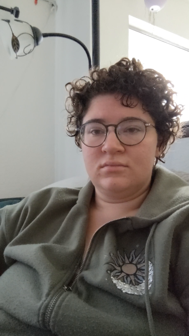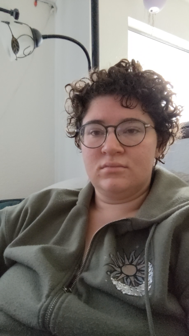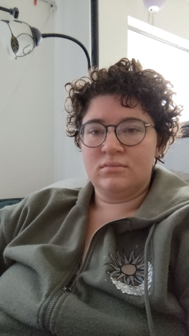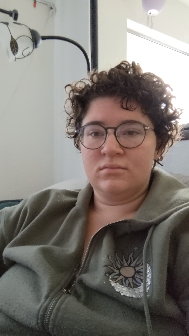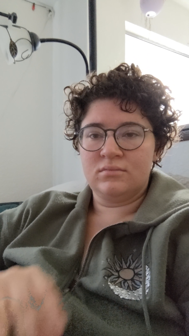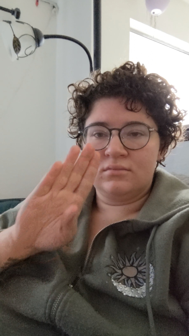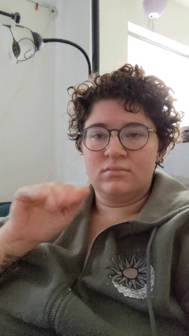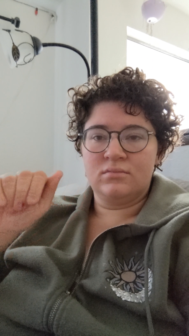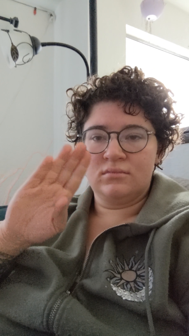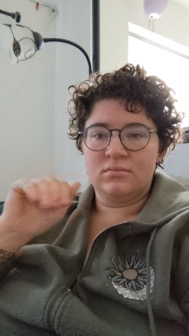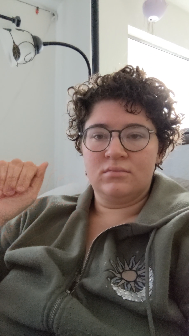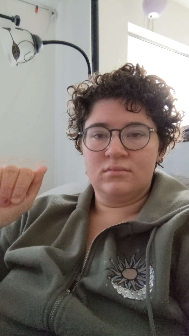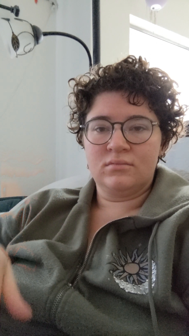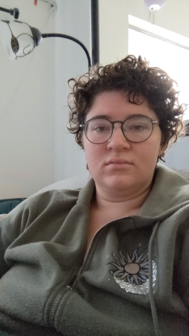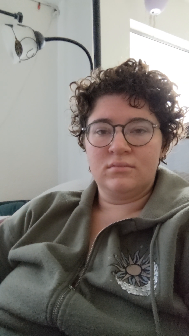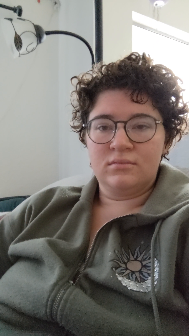baa baa